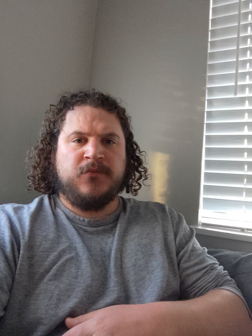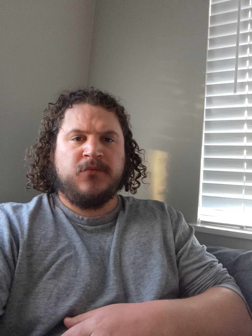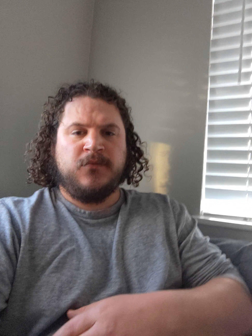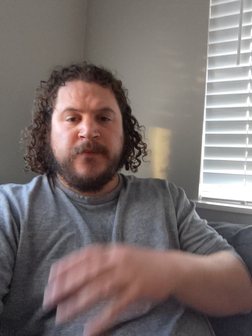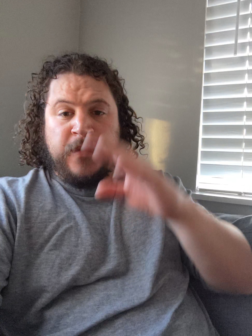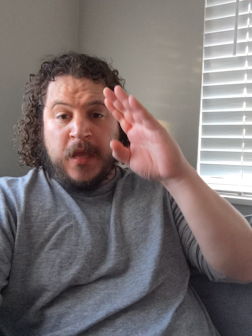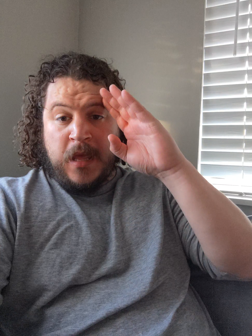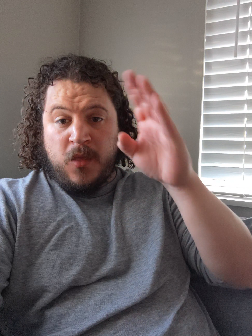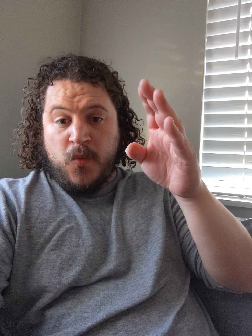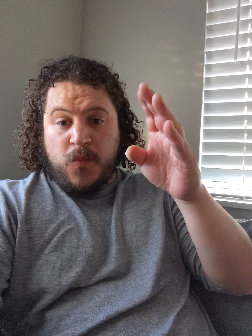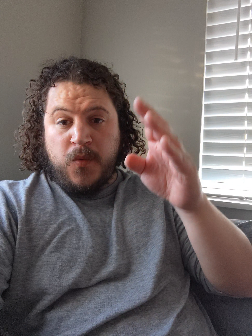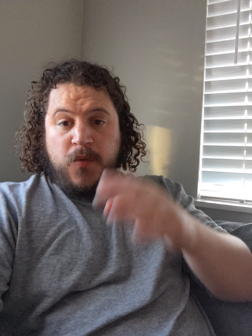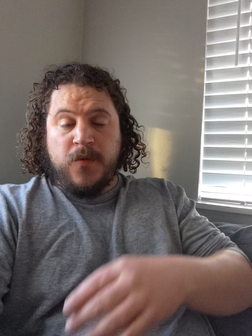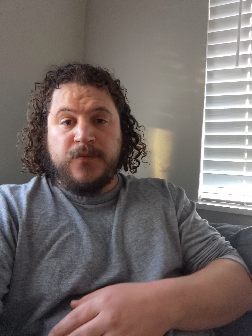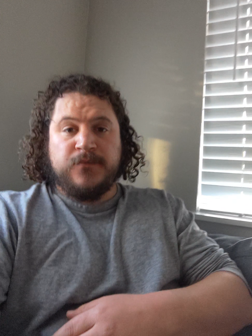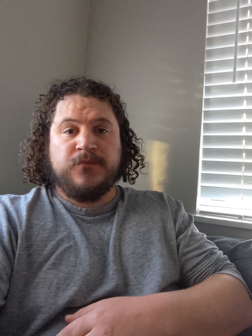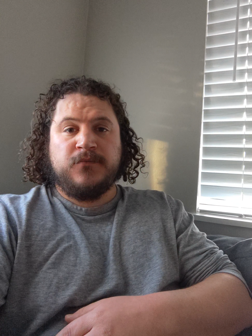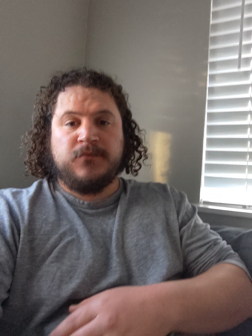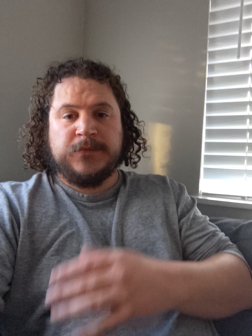hello